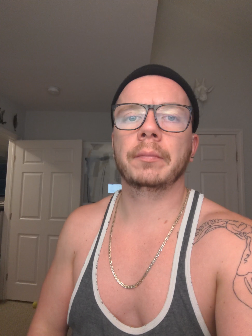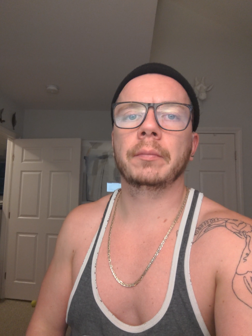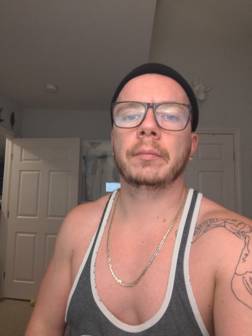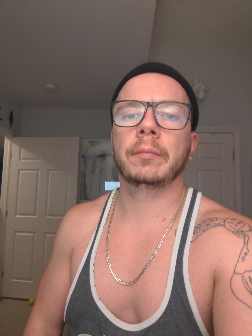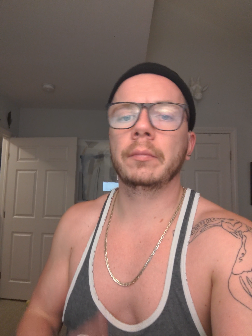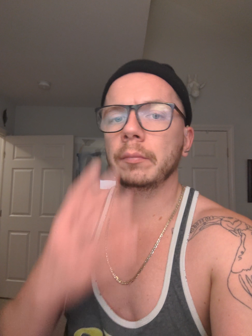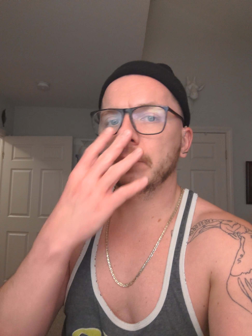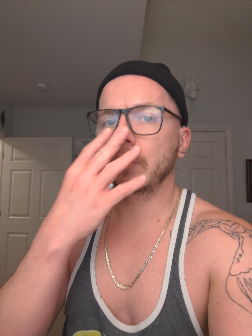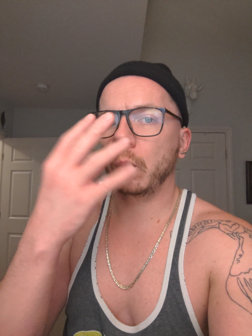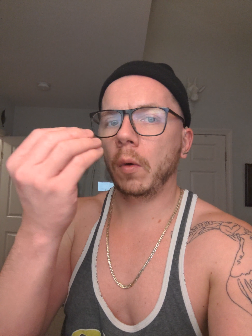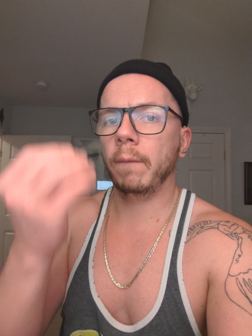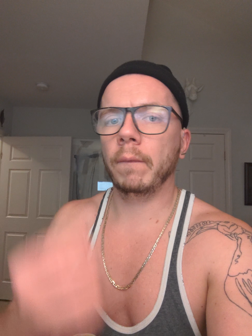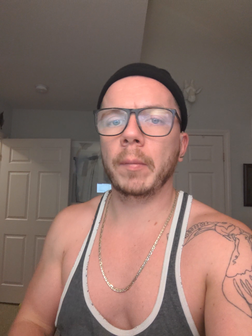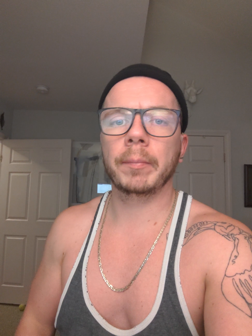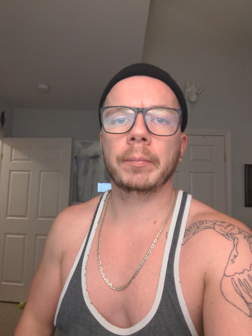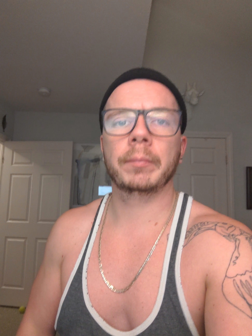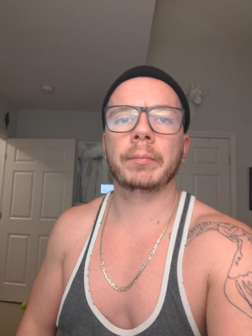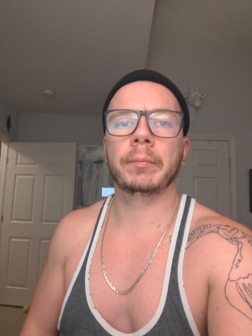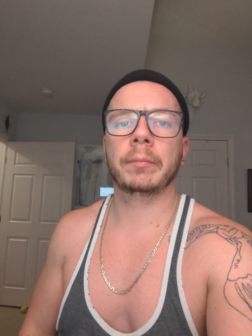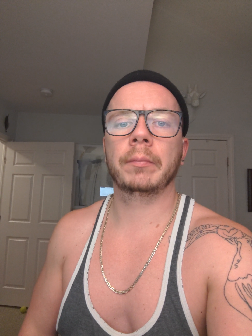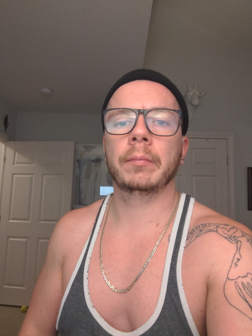wolf